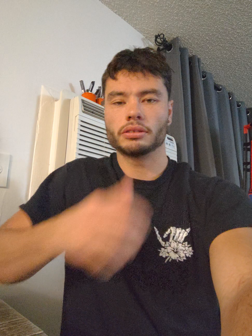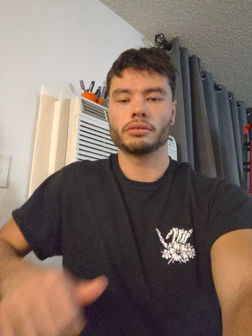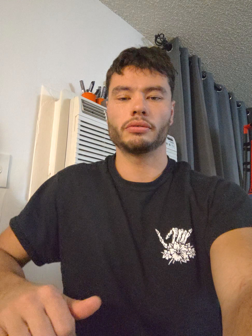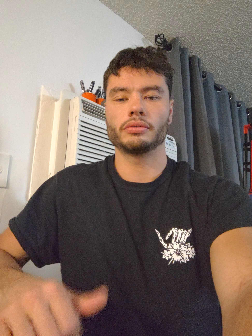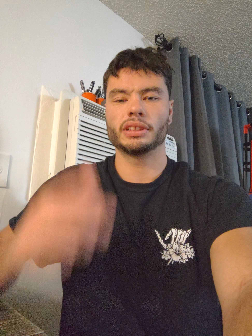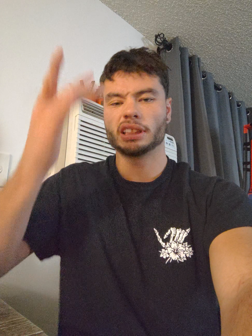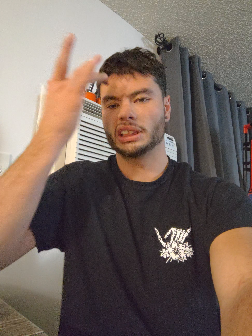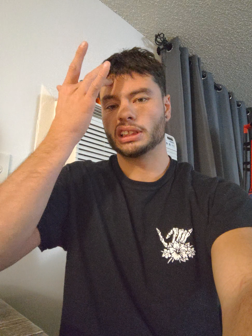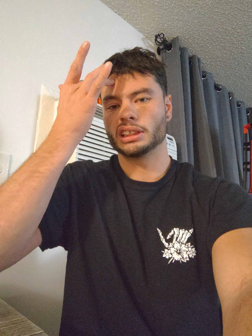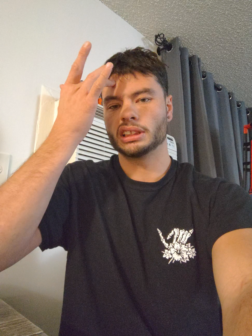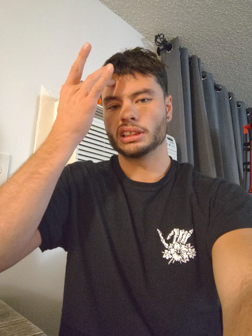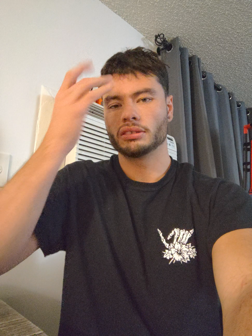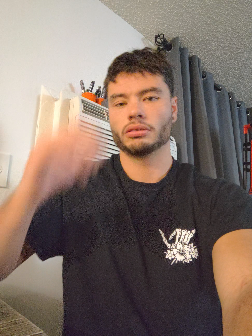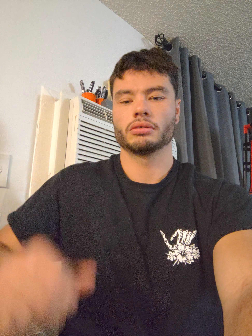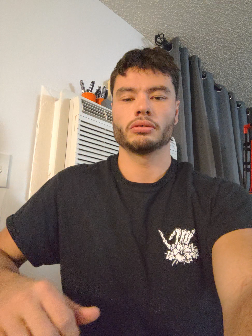sick